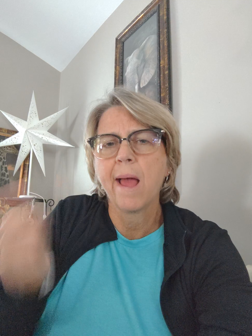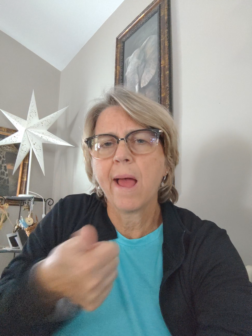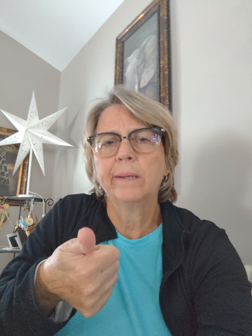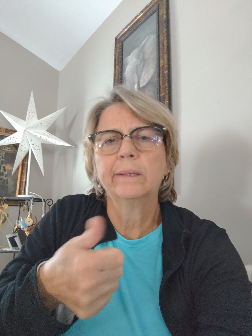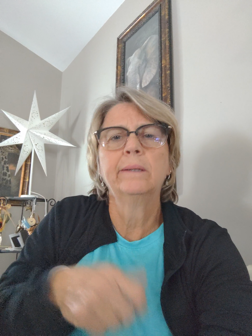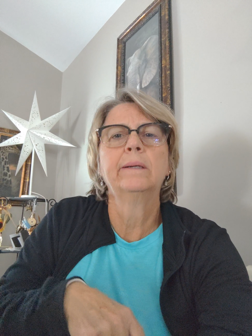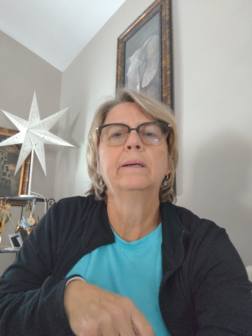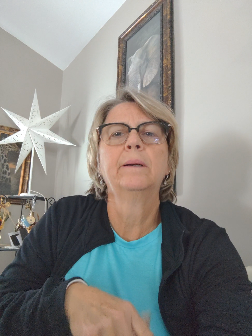hide